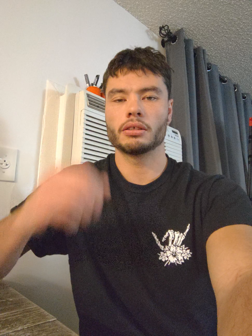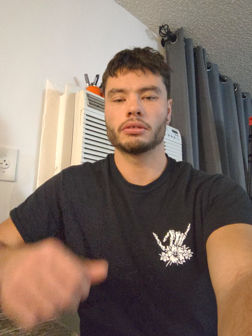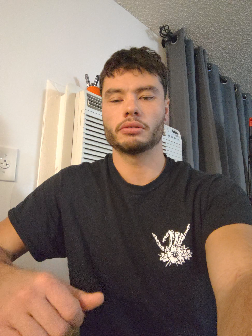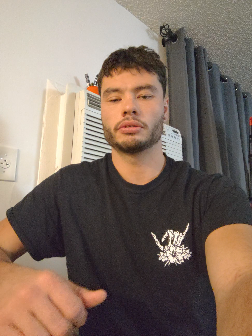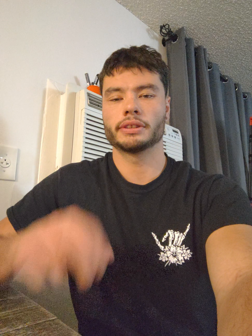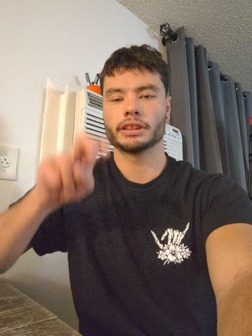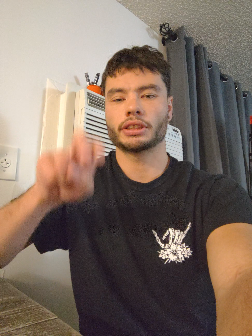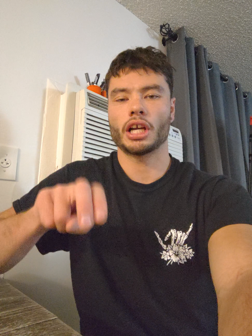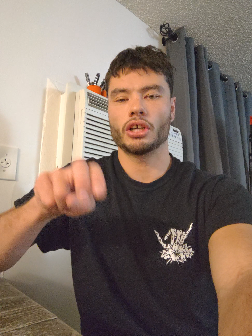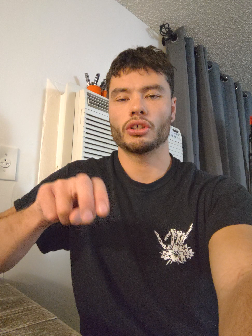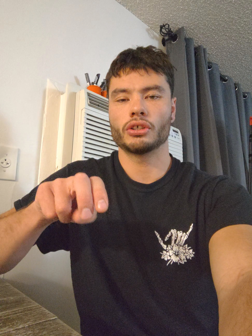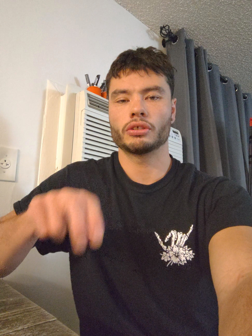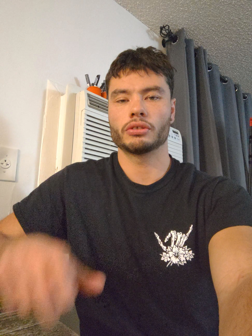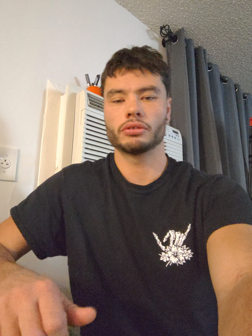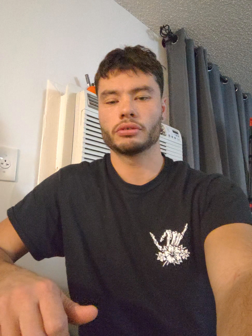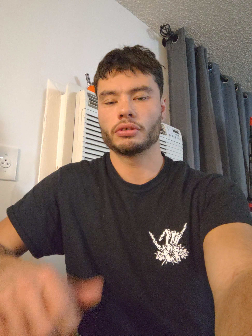chair